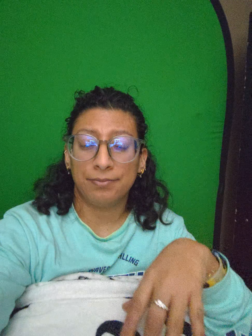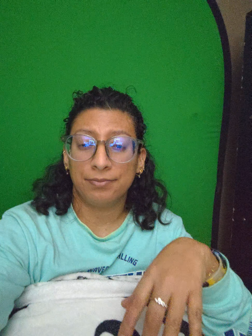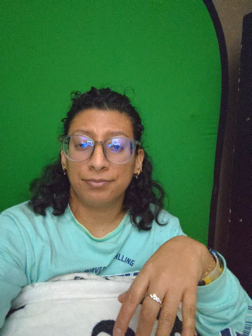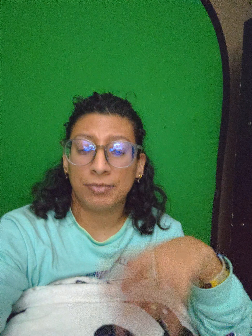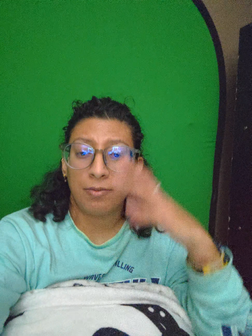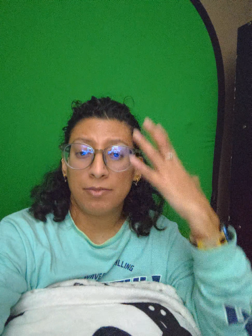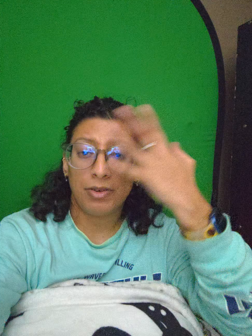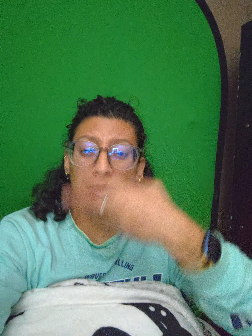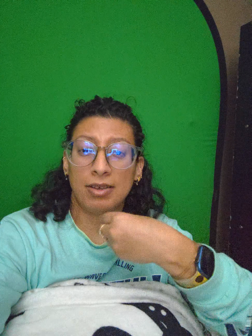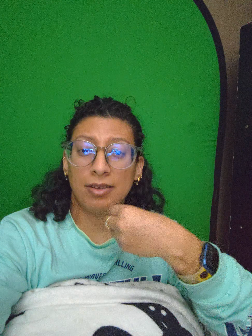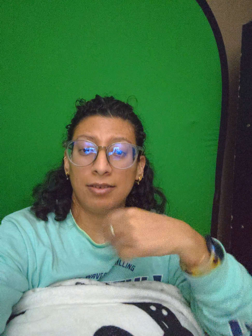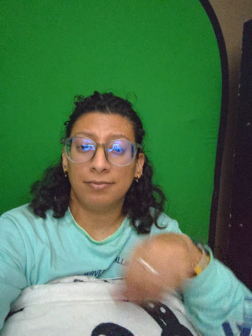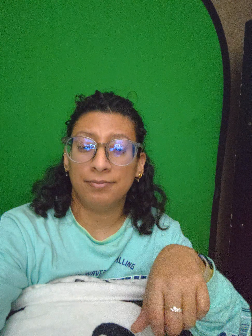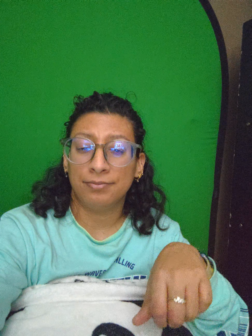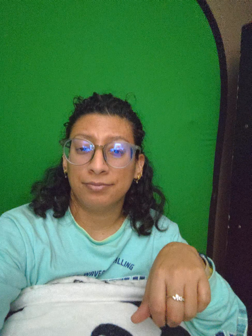pretty